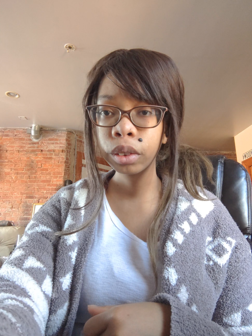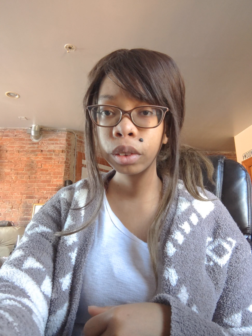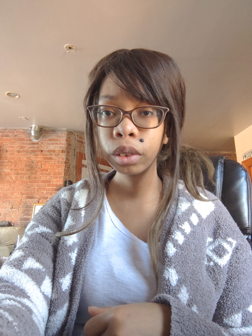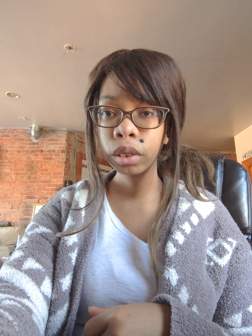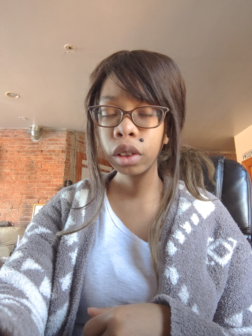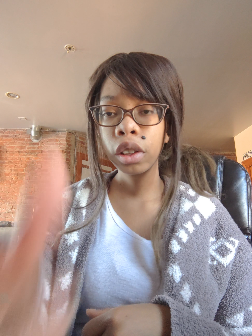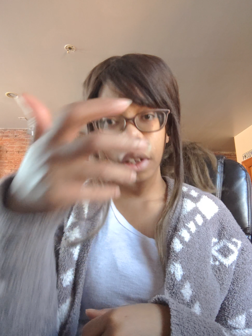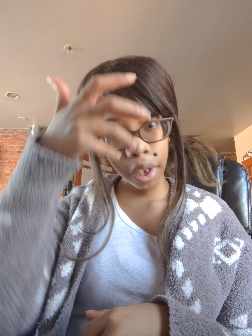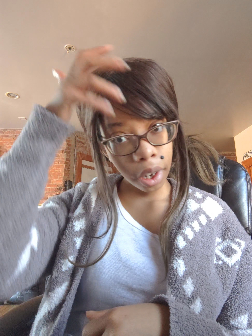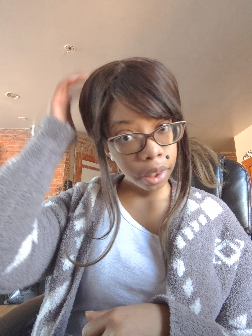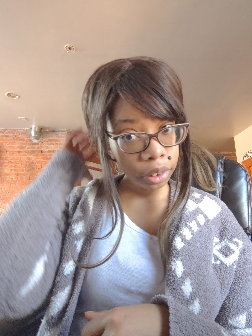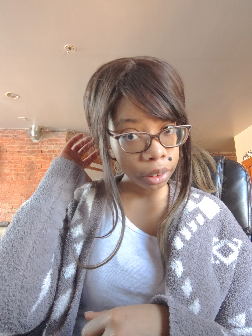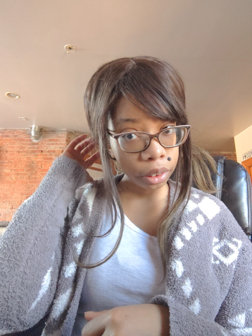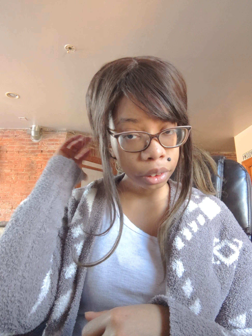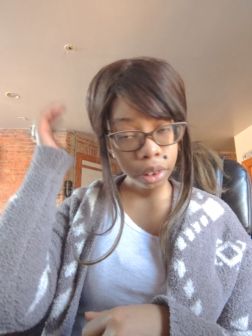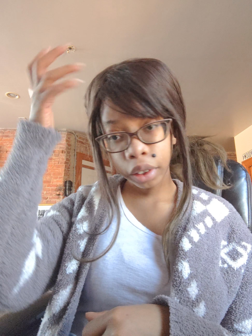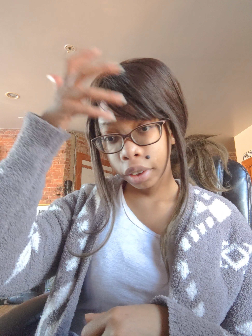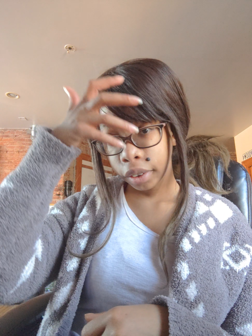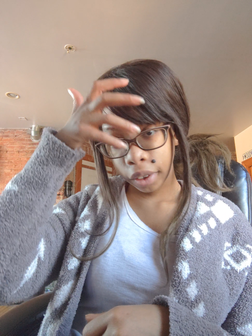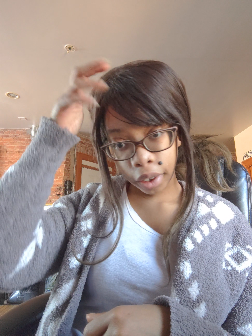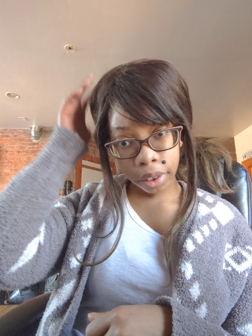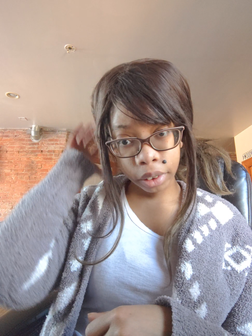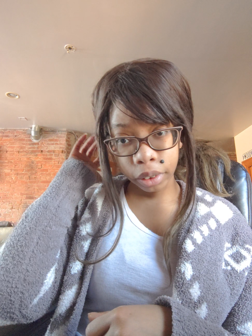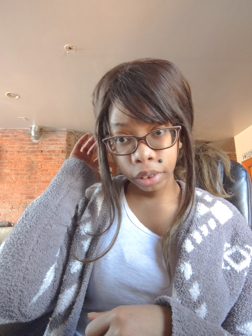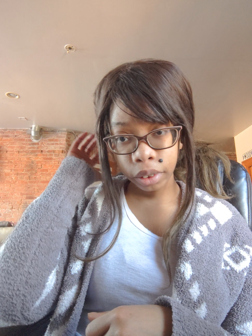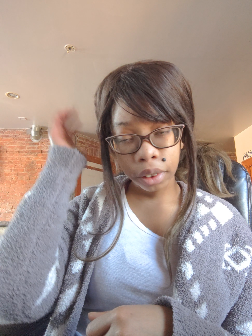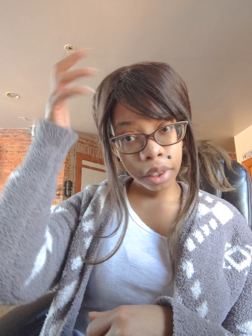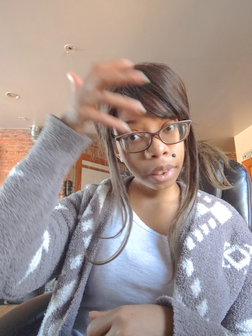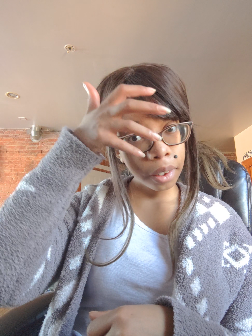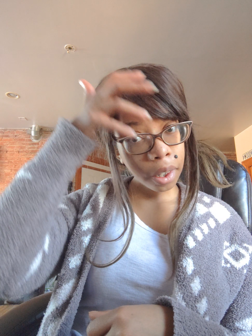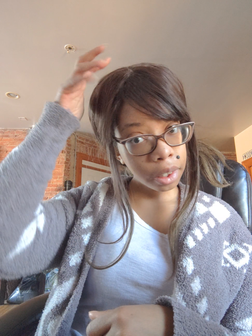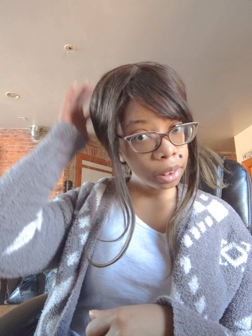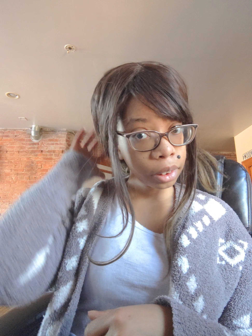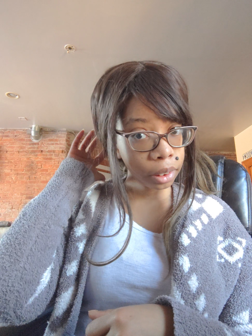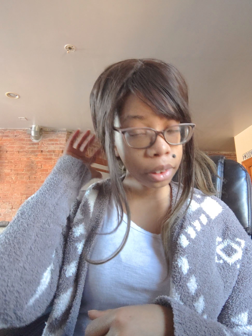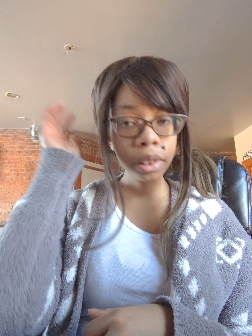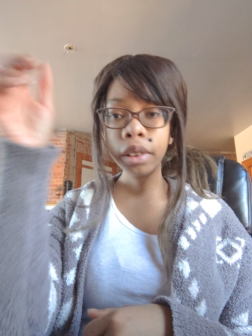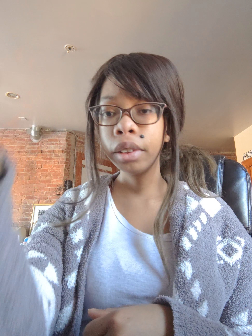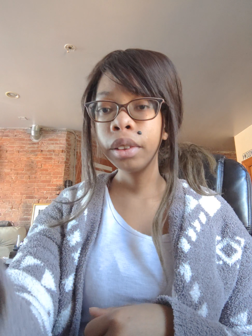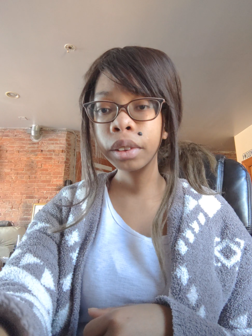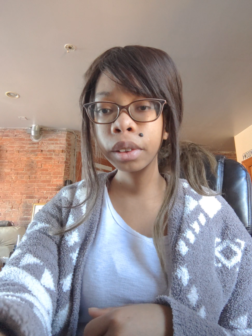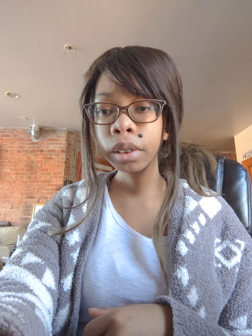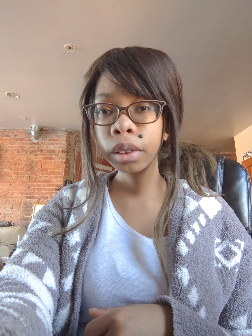lion